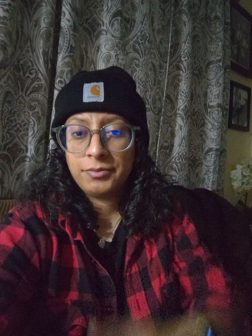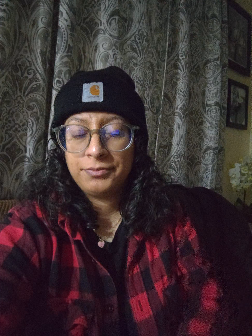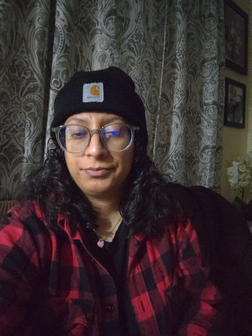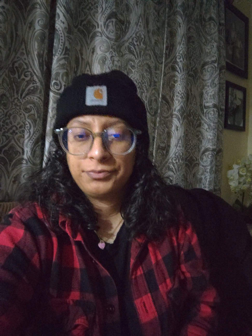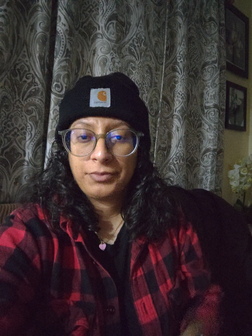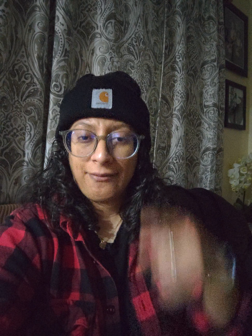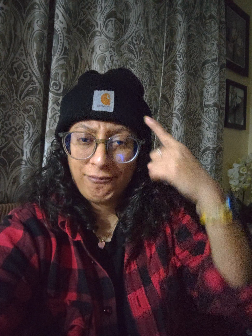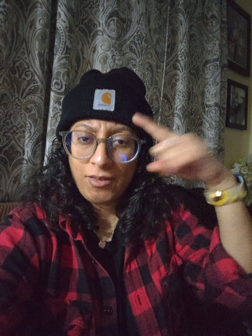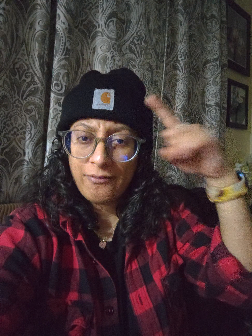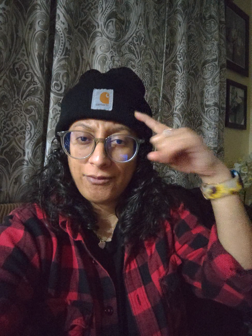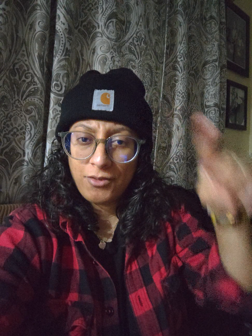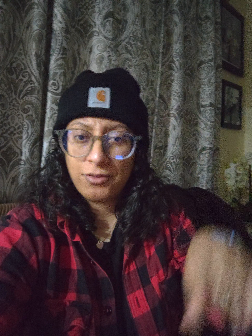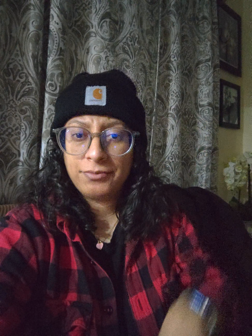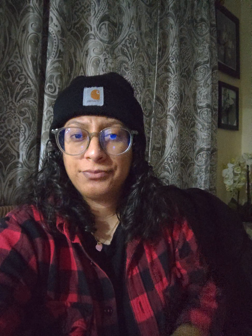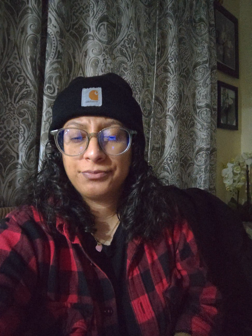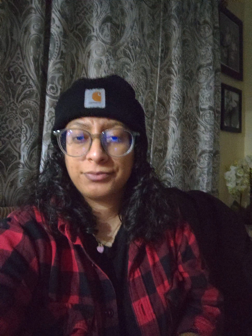for